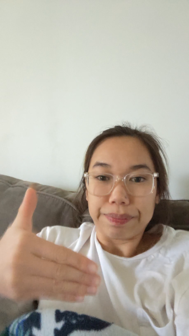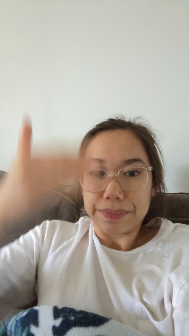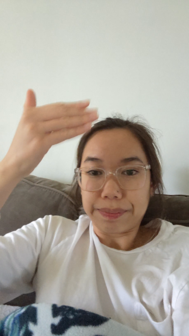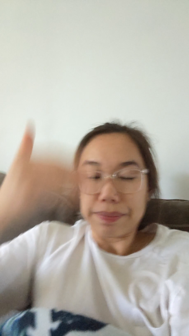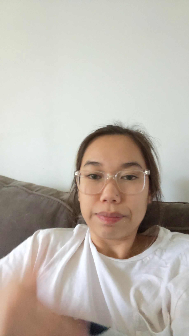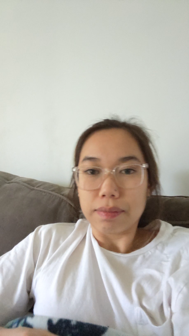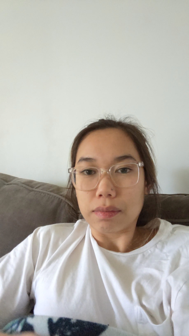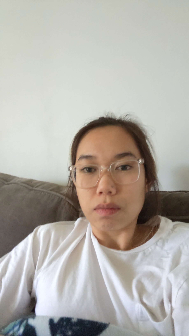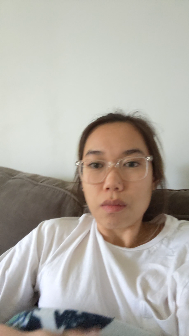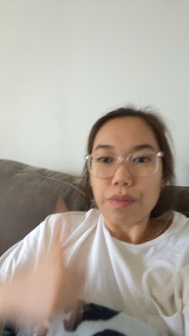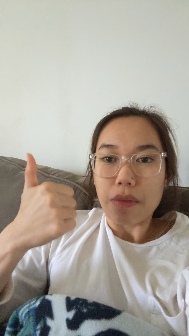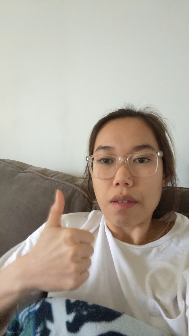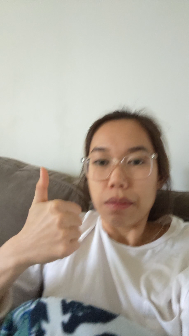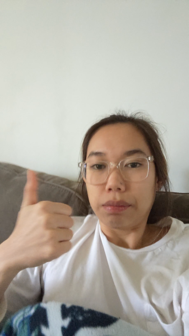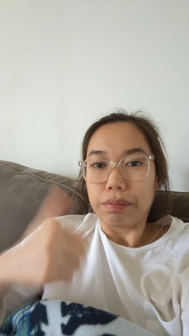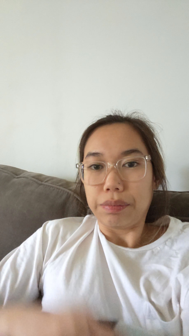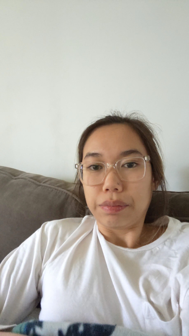help